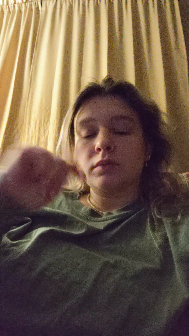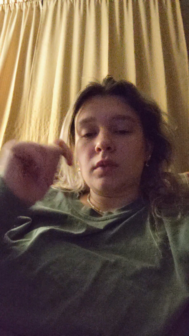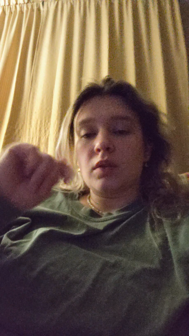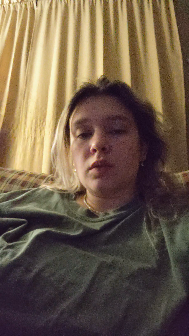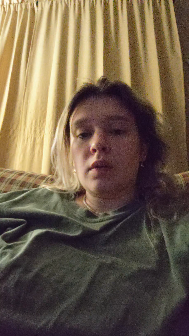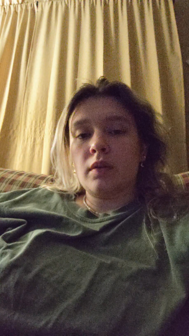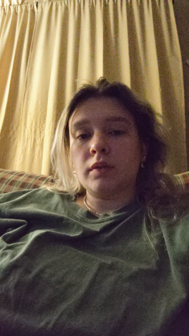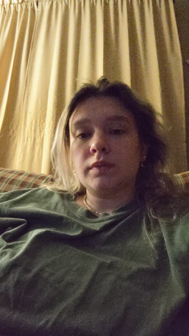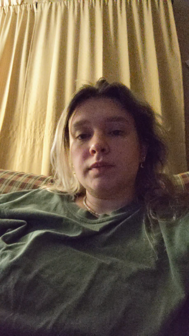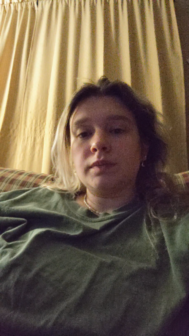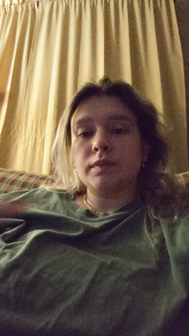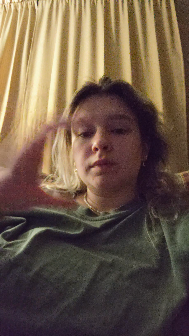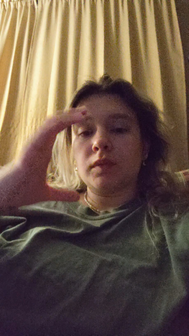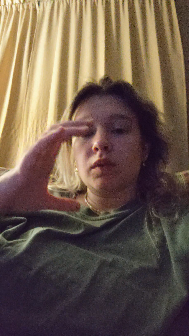ball